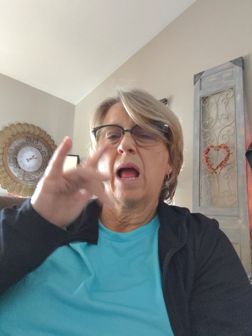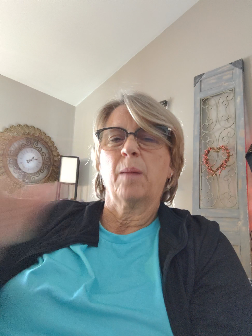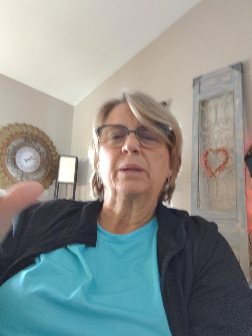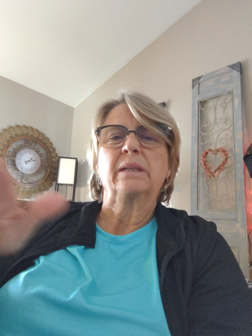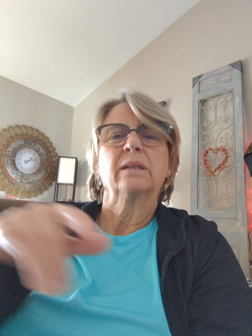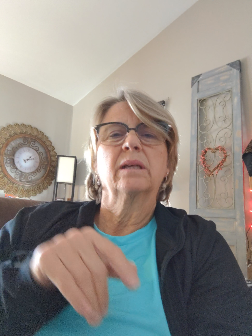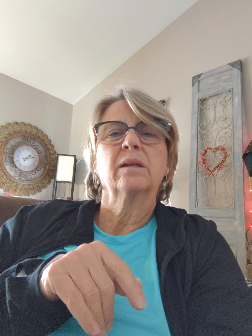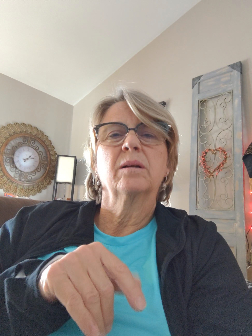empty